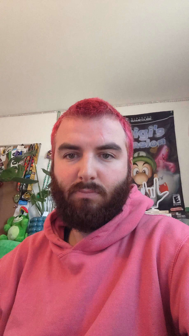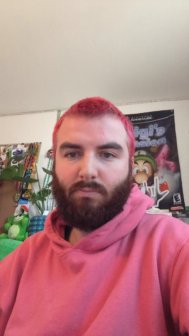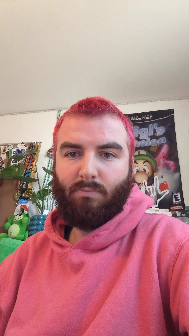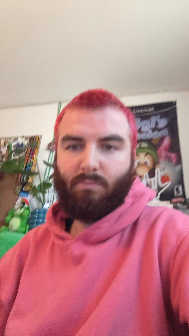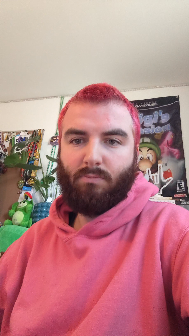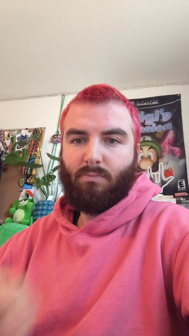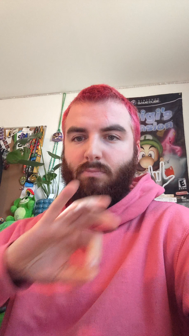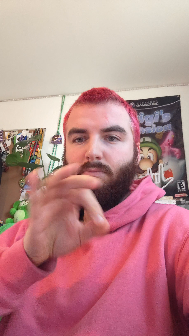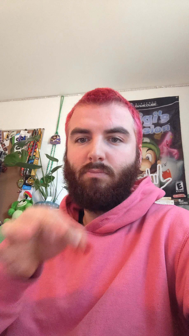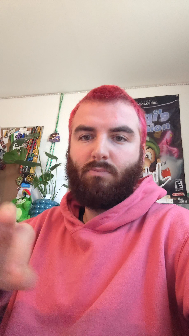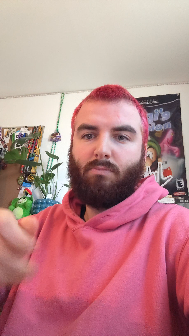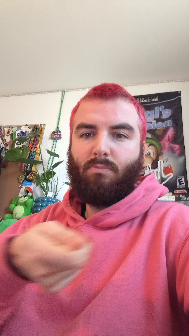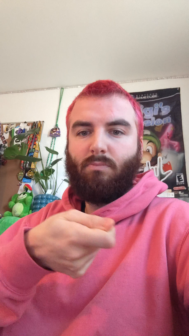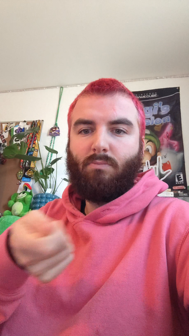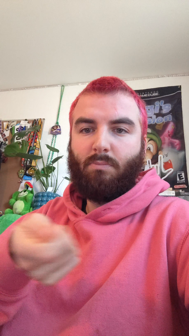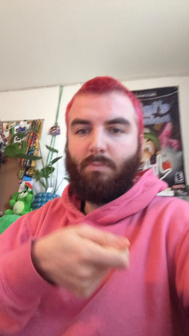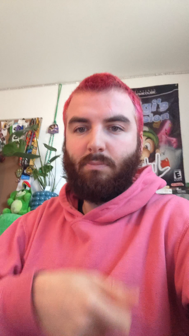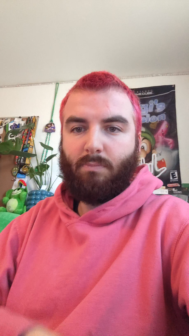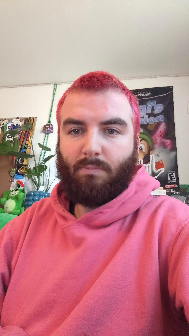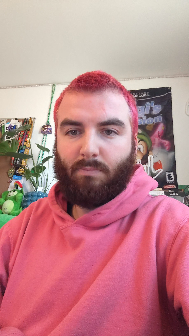hose